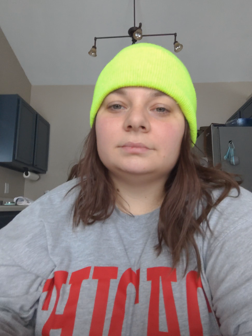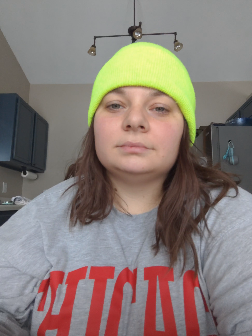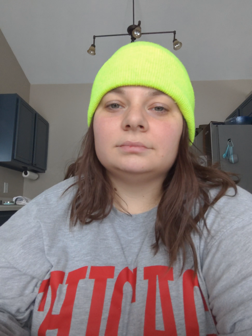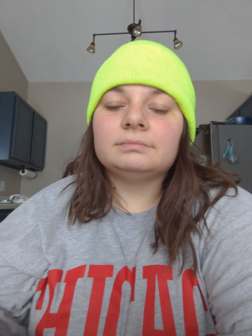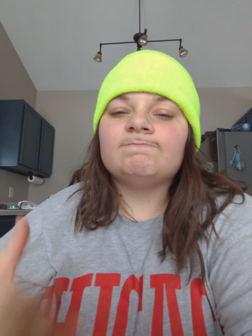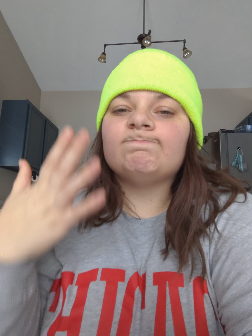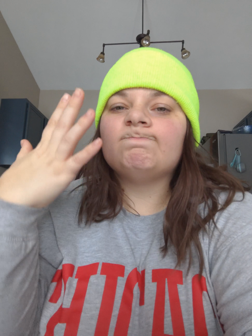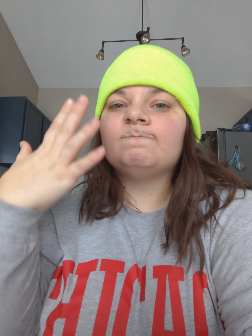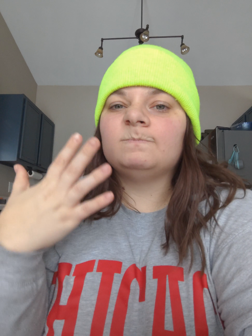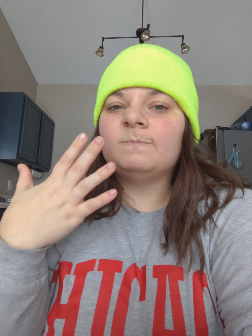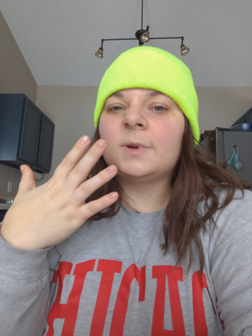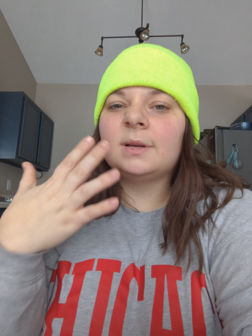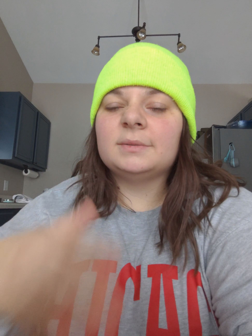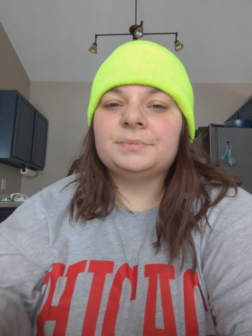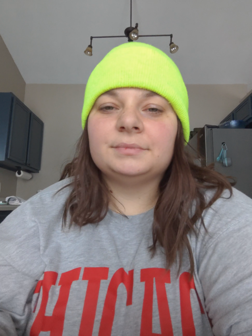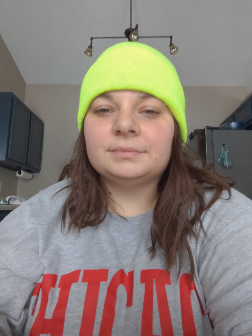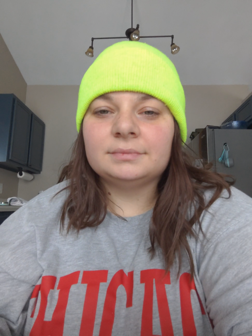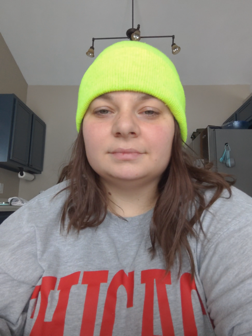sad